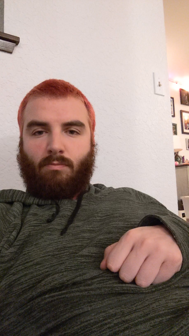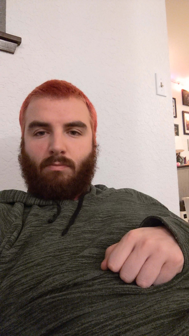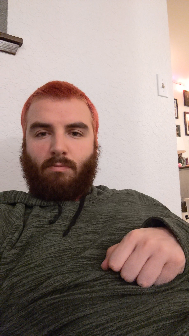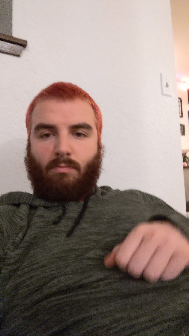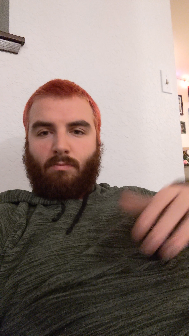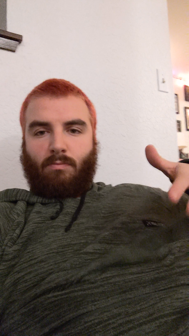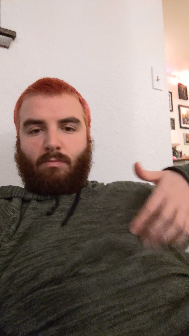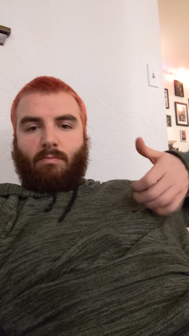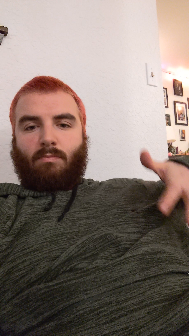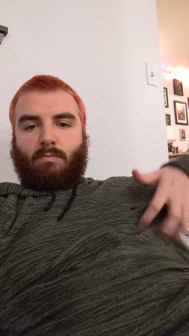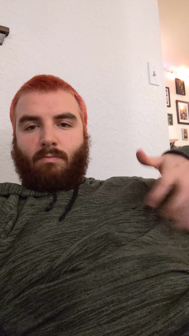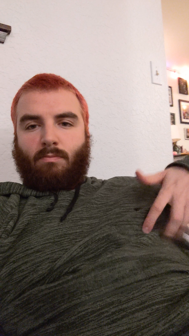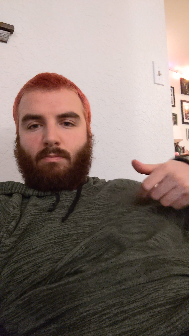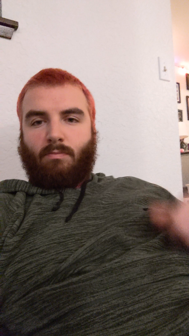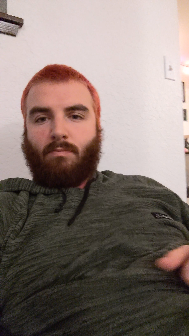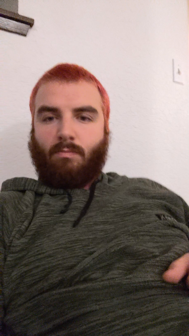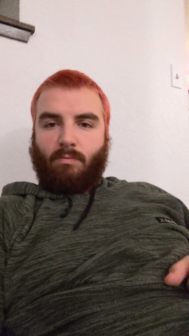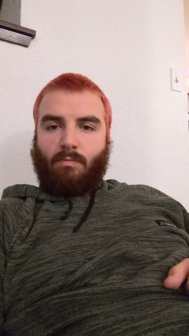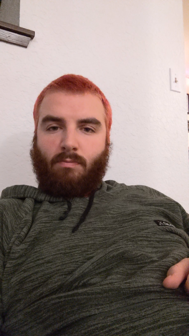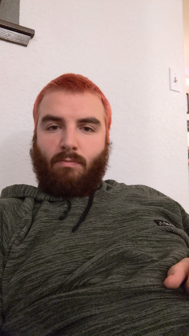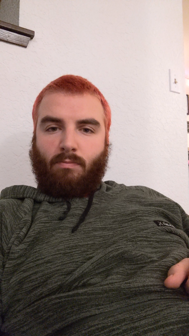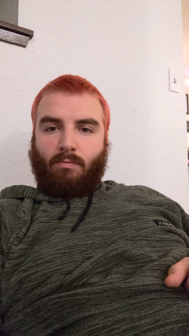monkey